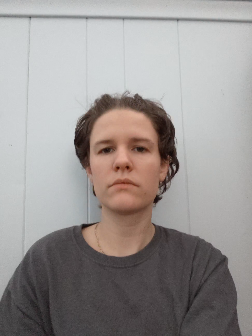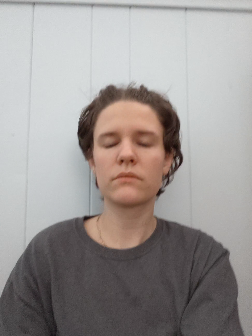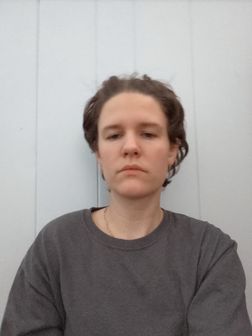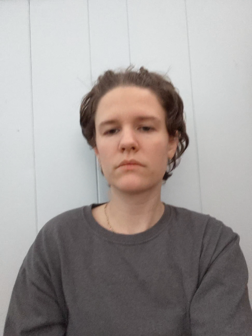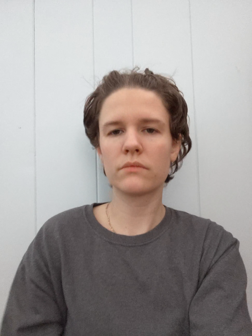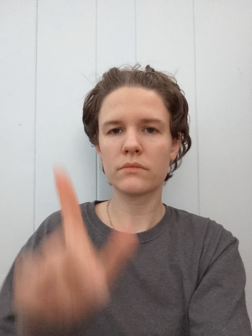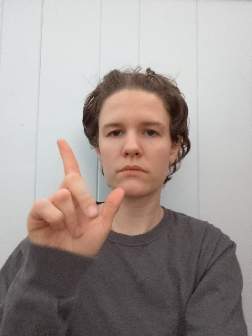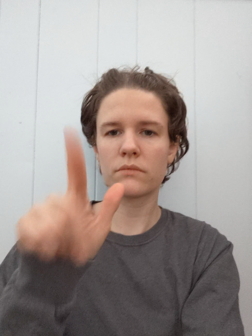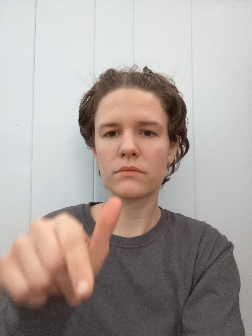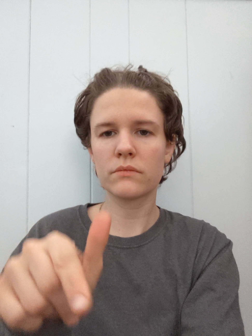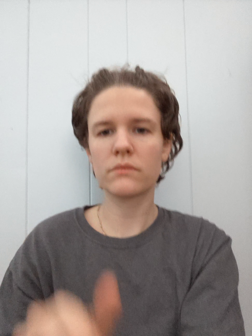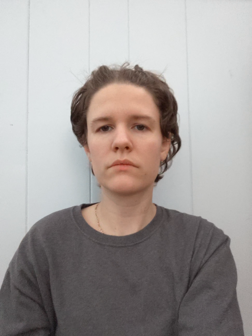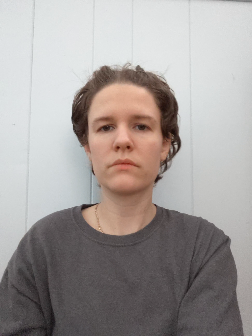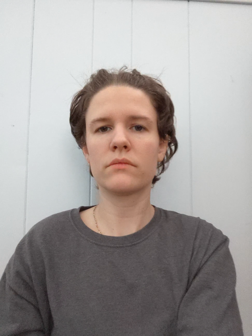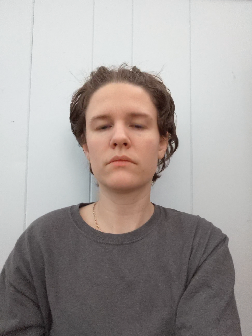later